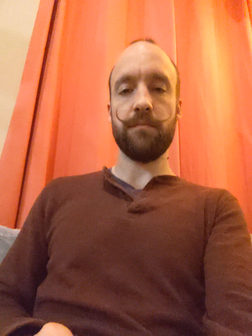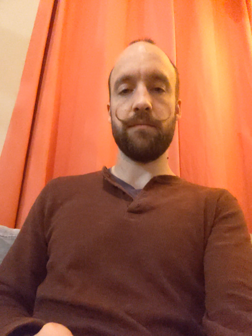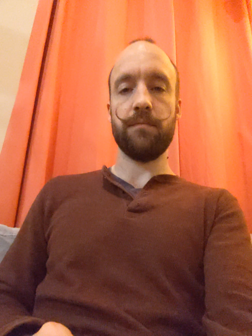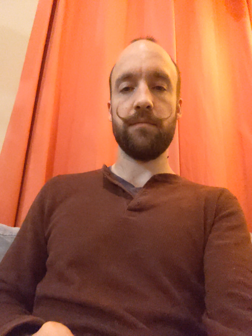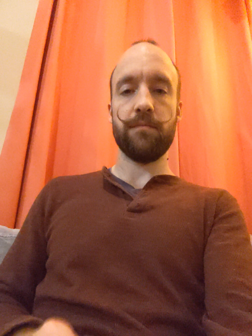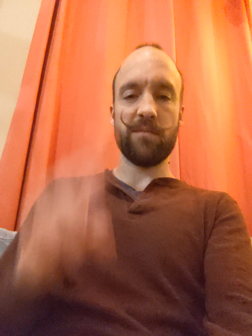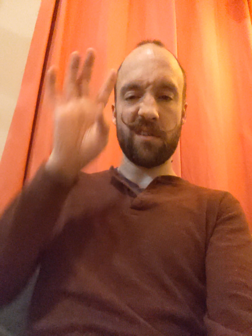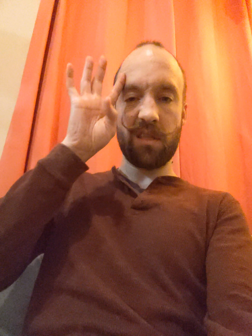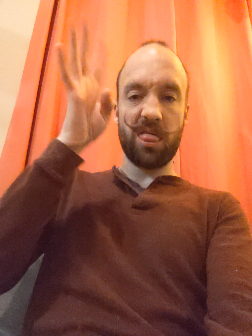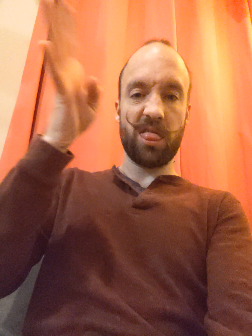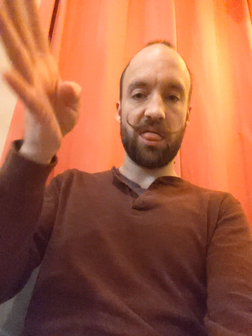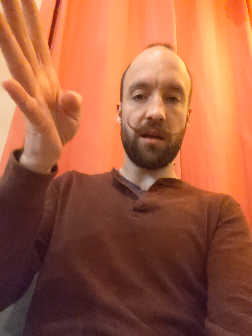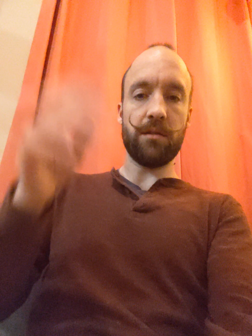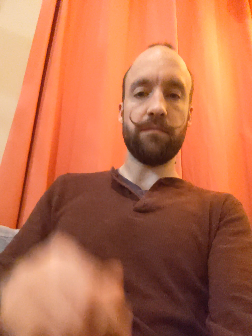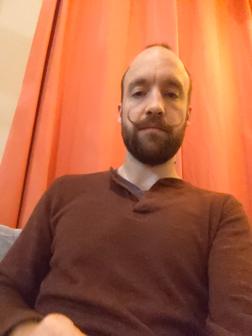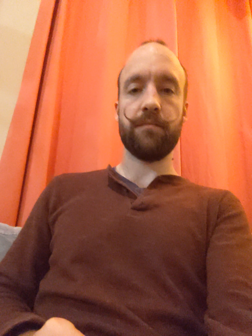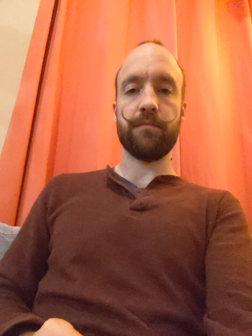pretend